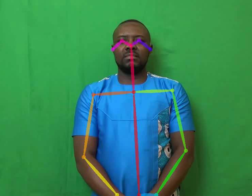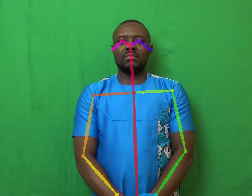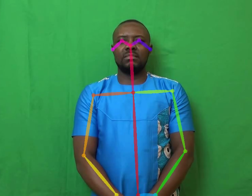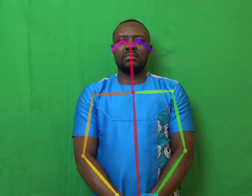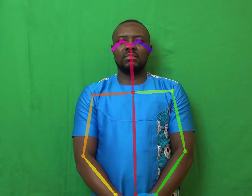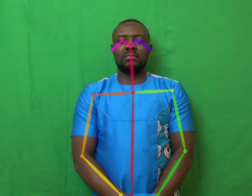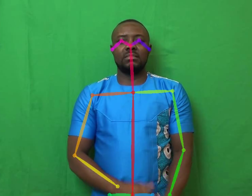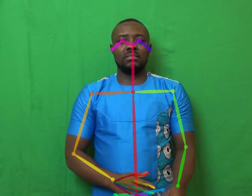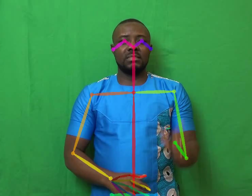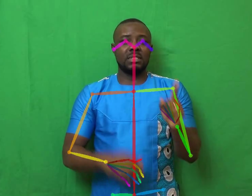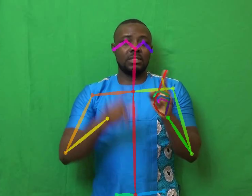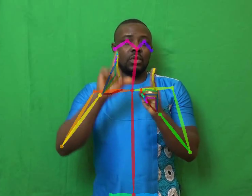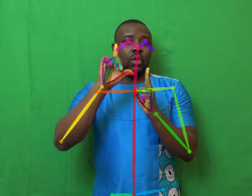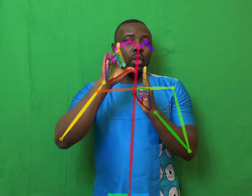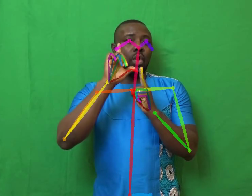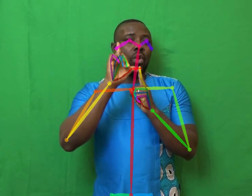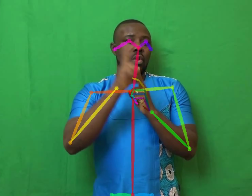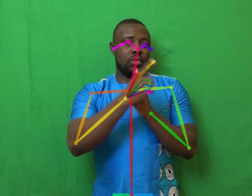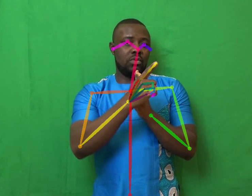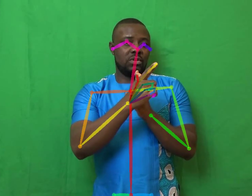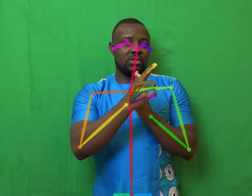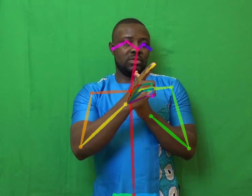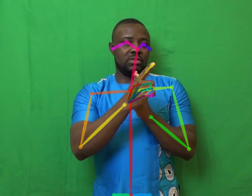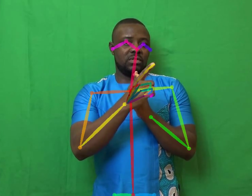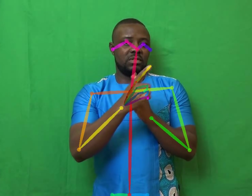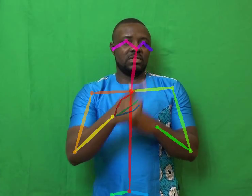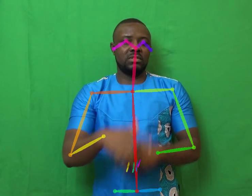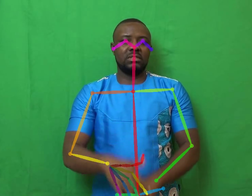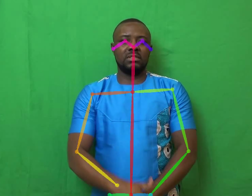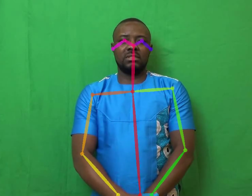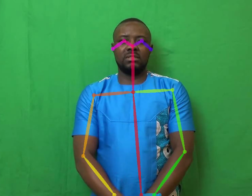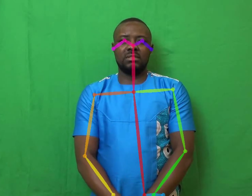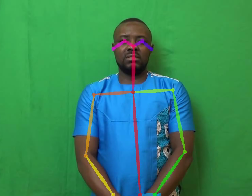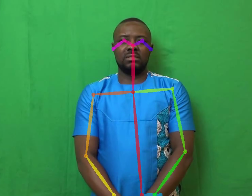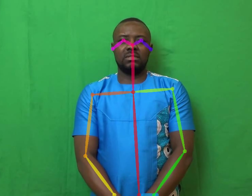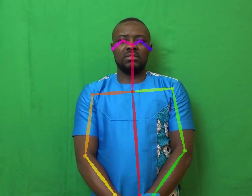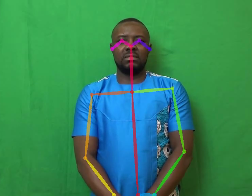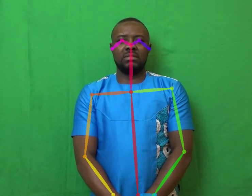local